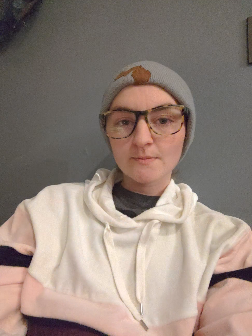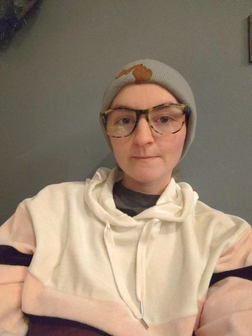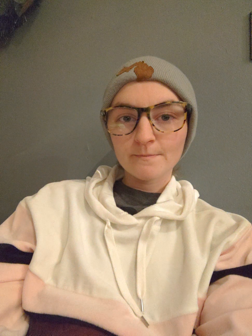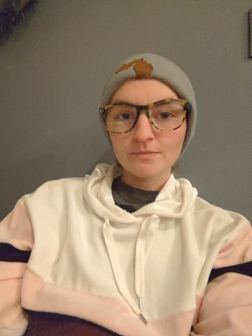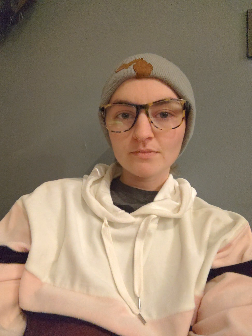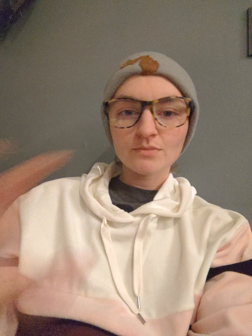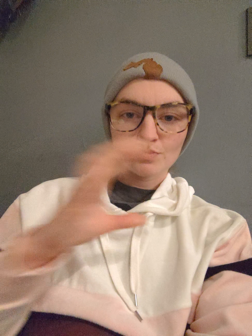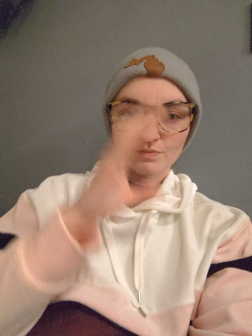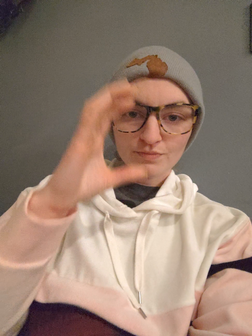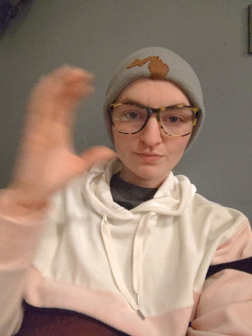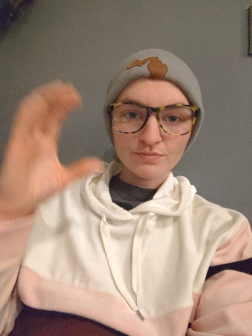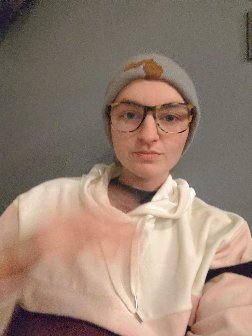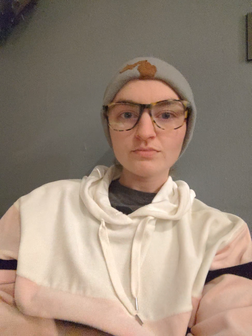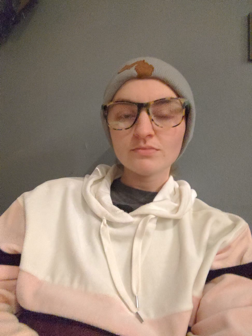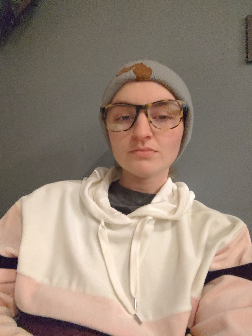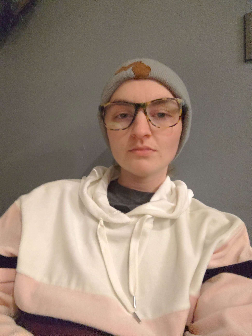cloud